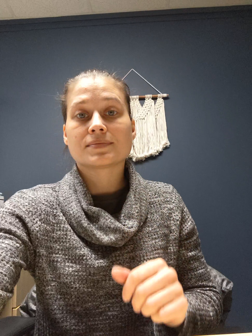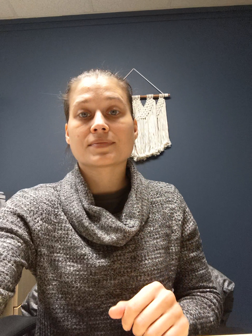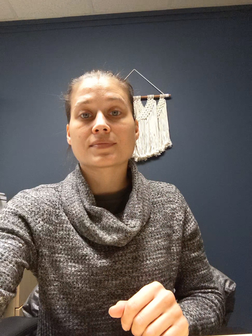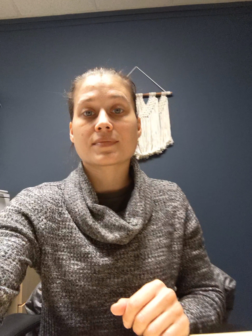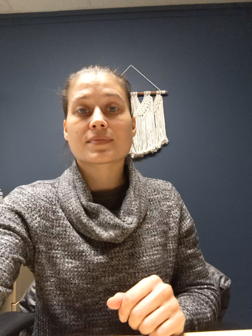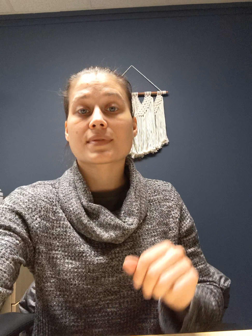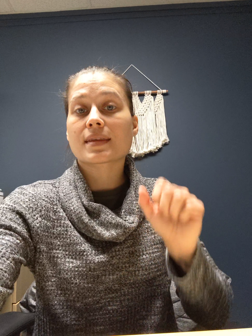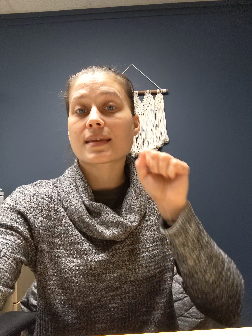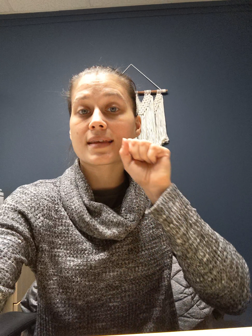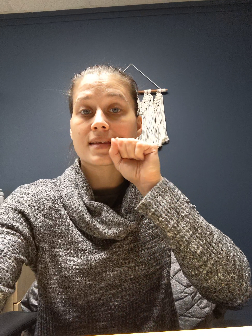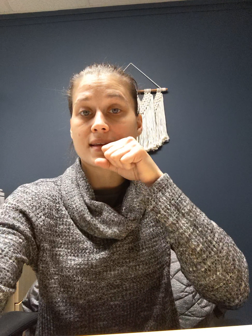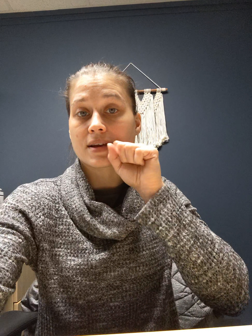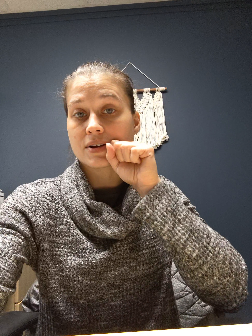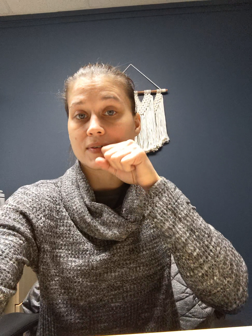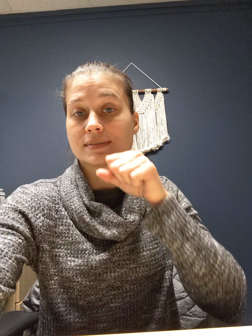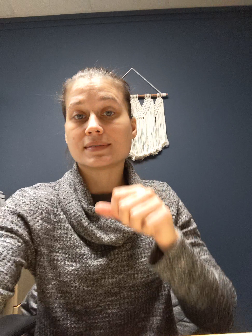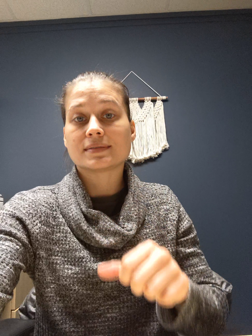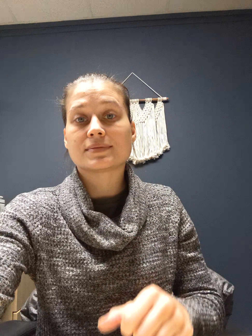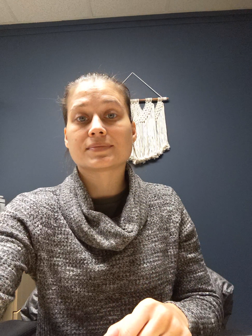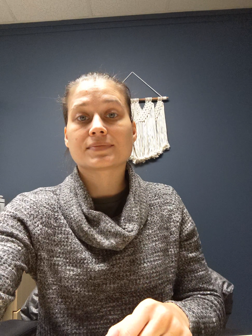carrot